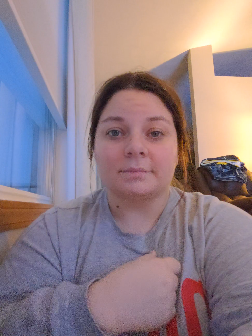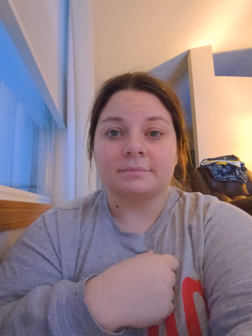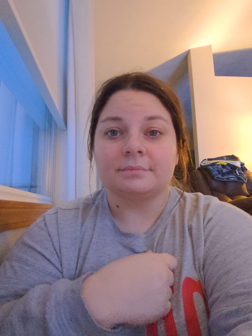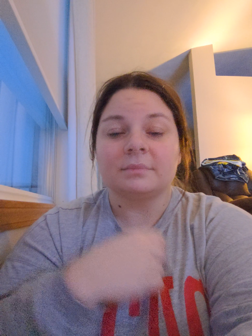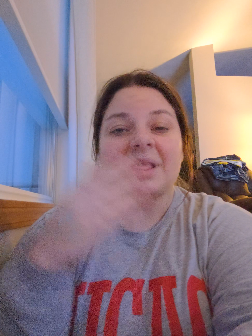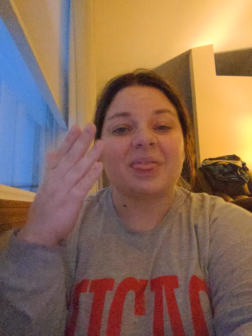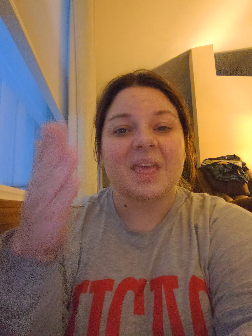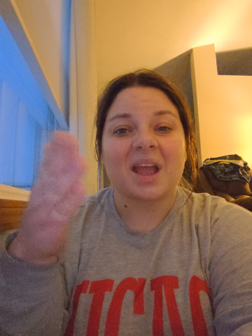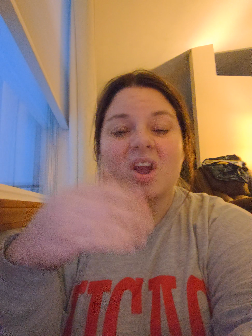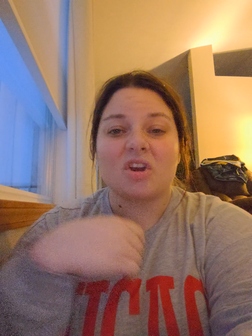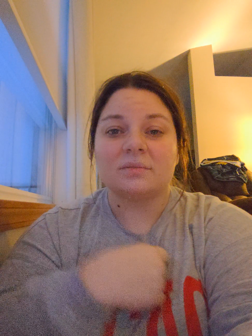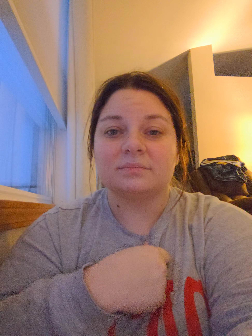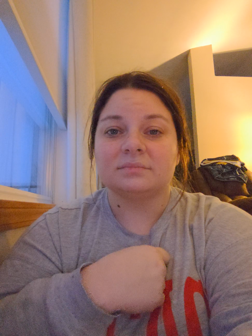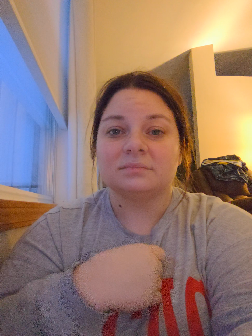there